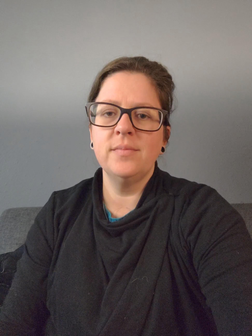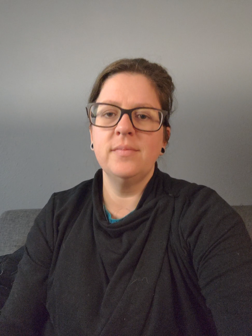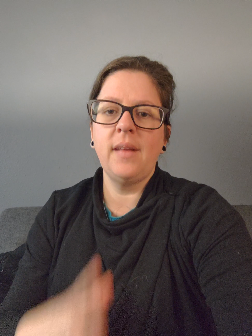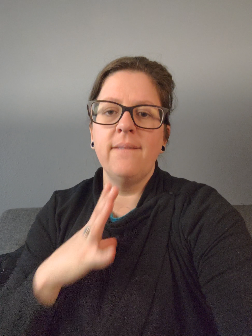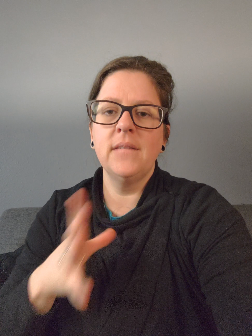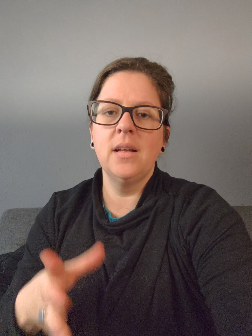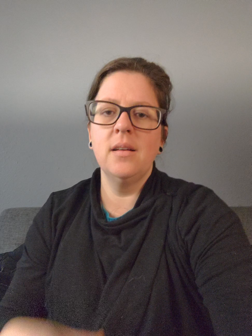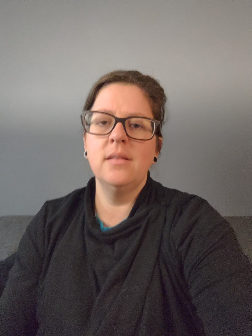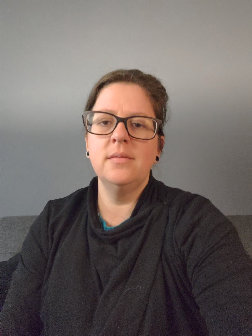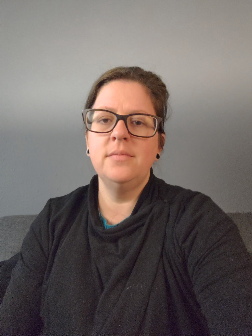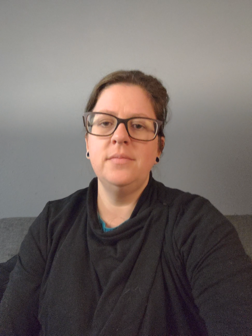fine